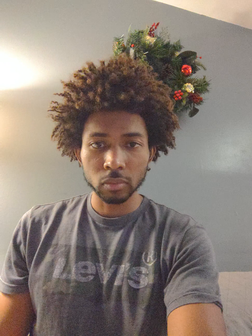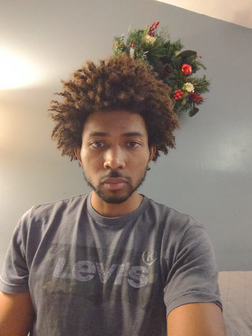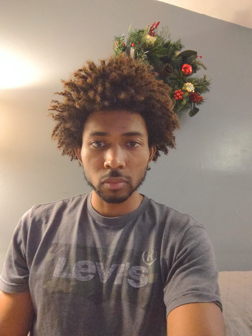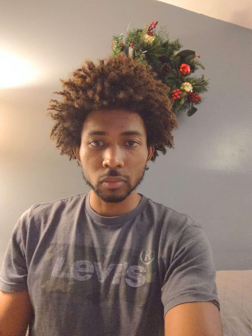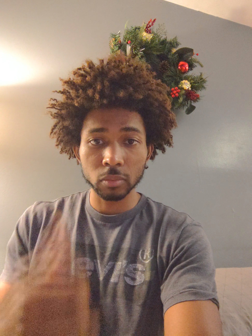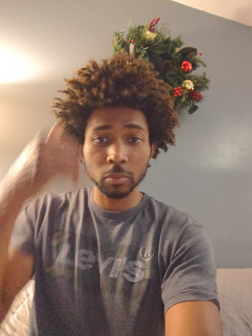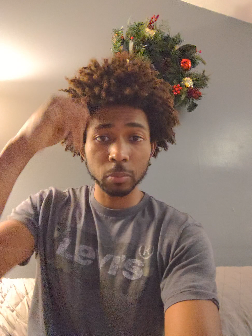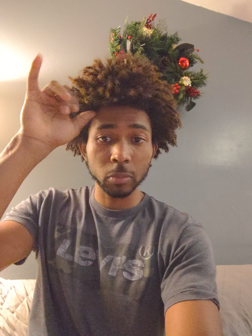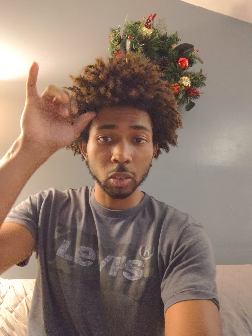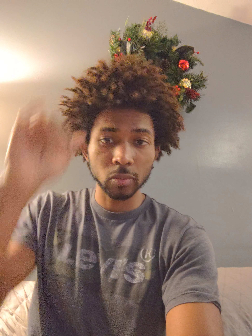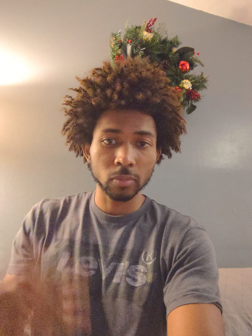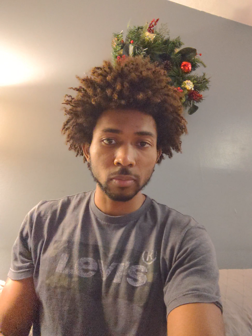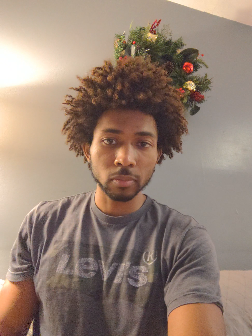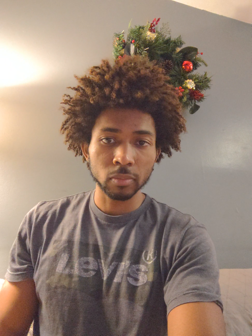cow